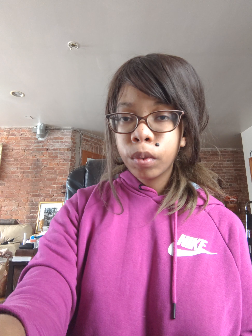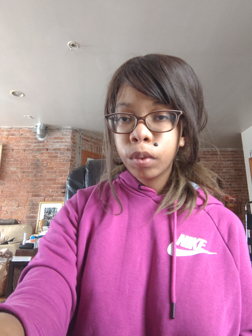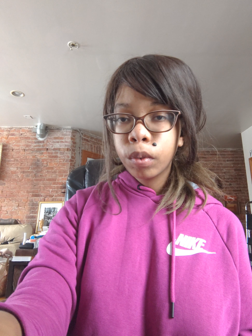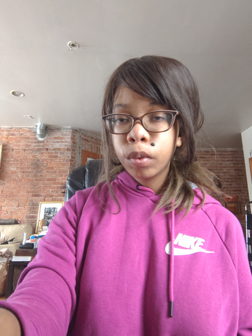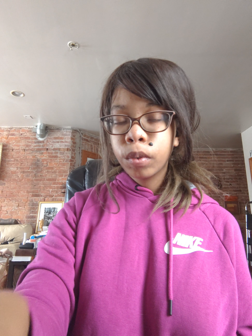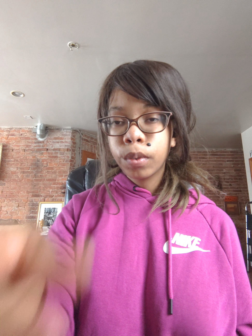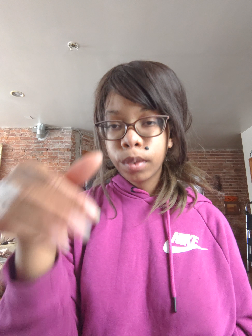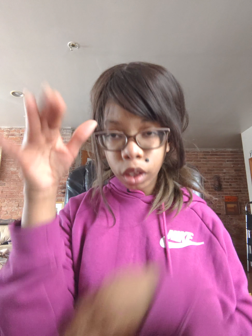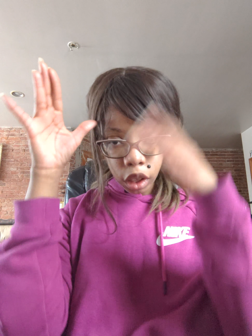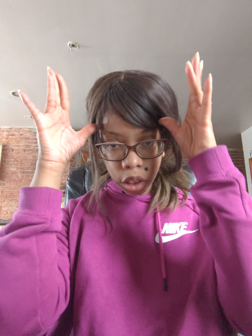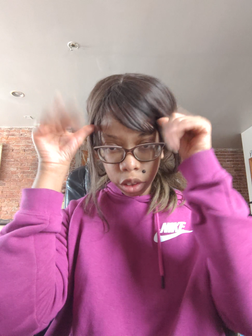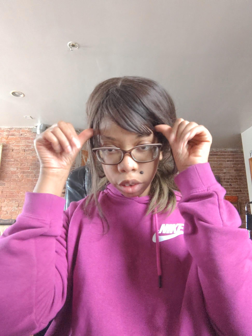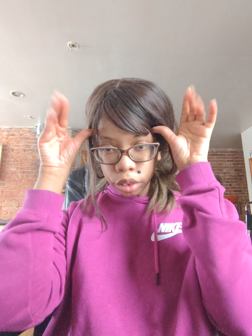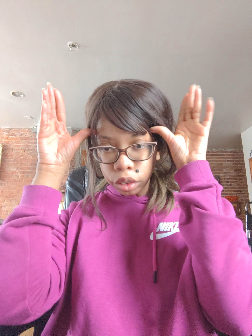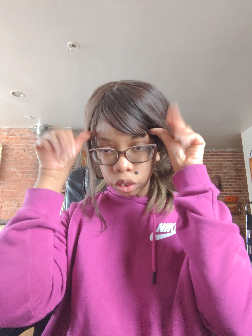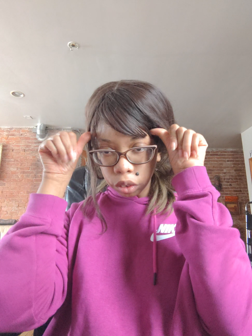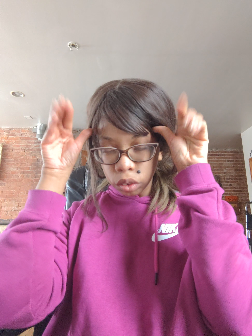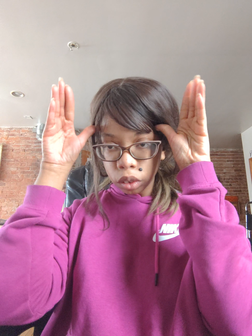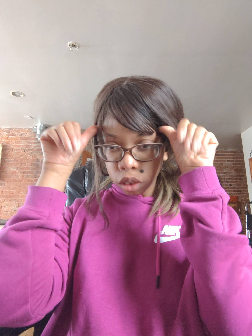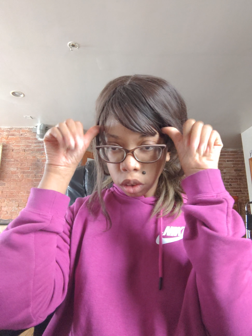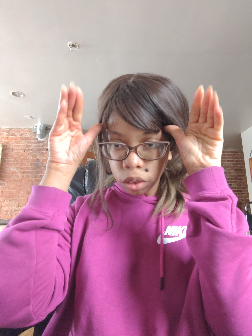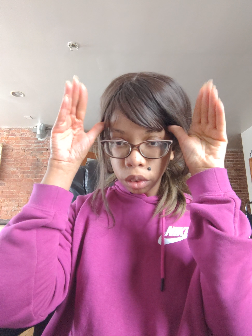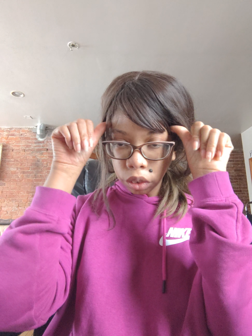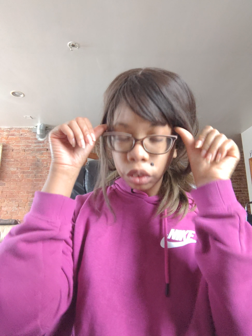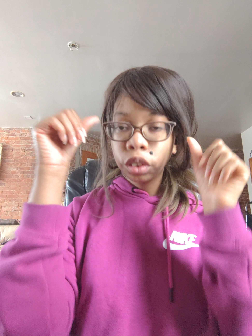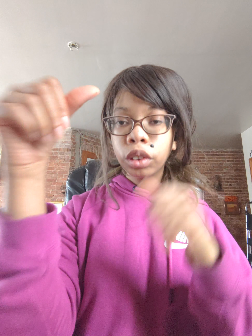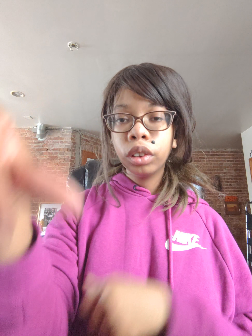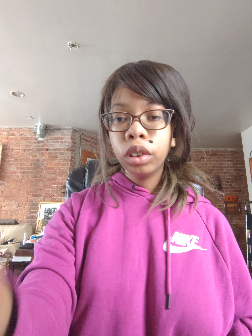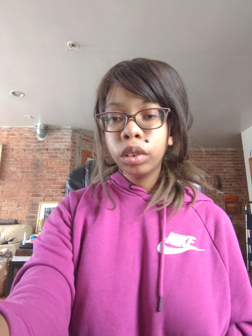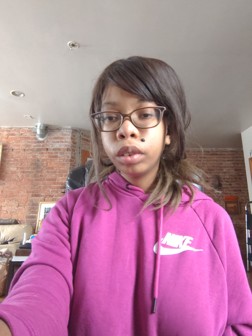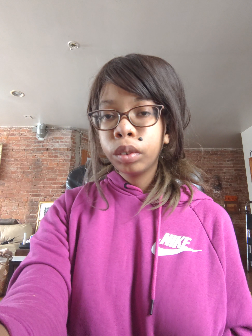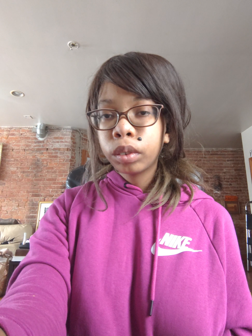donkey